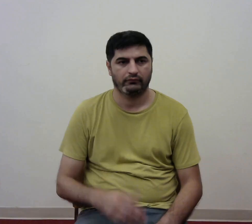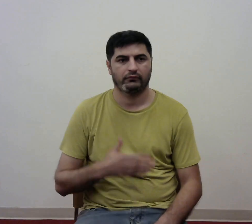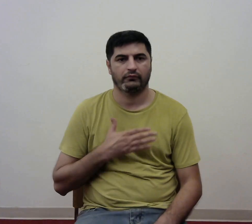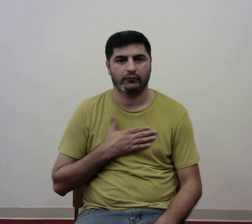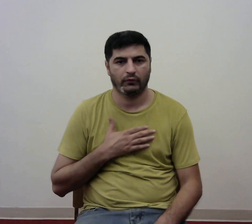mən